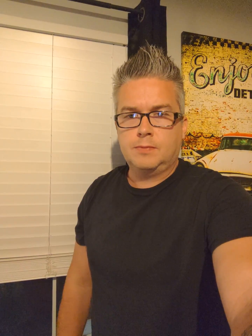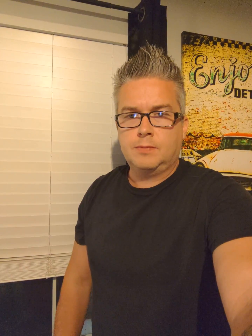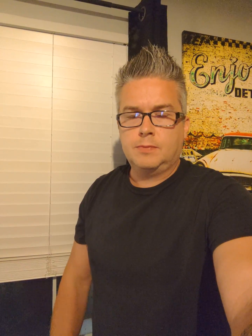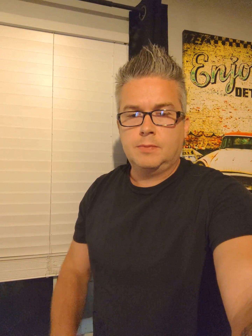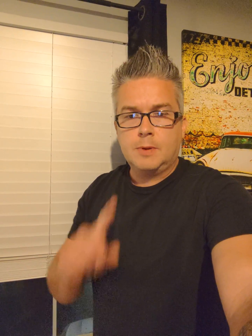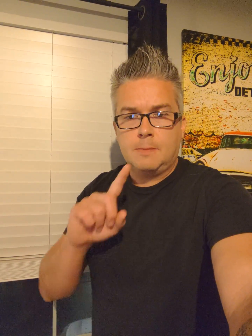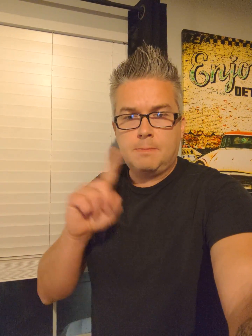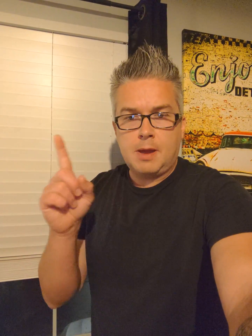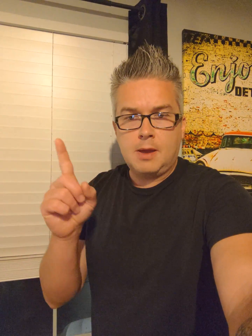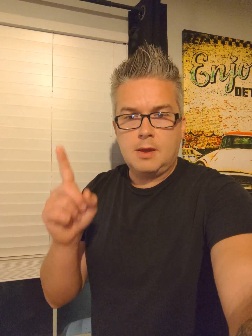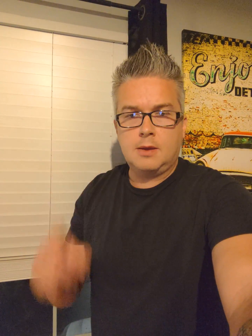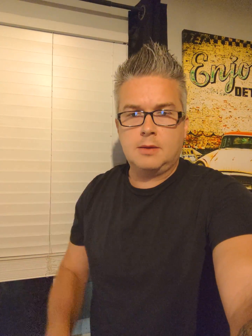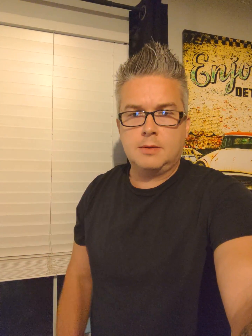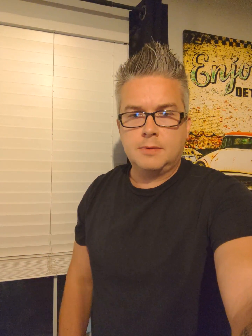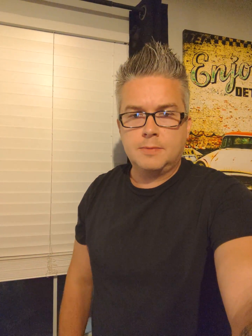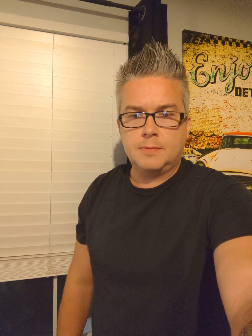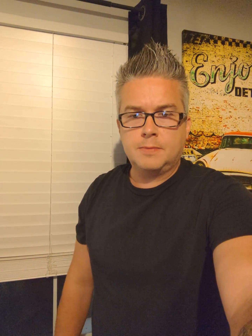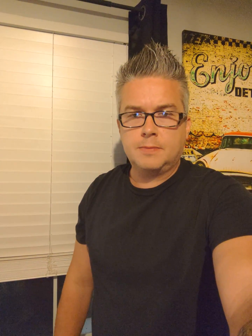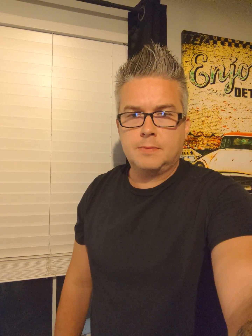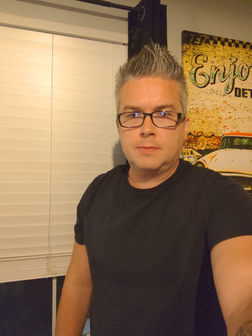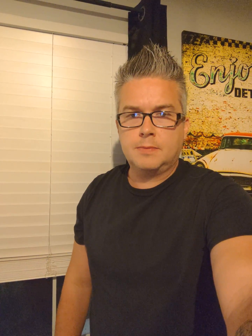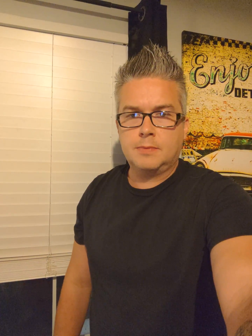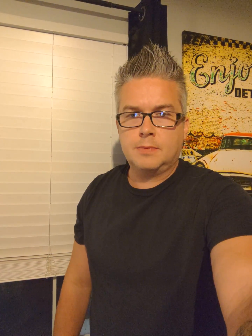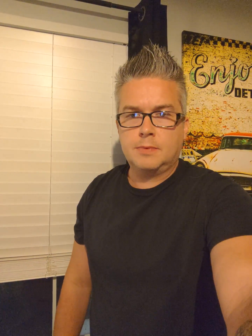but